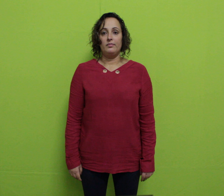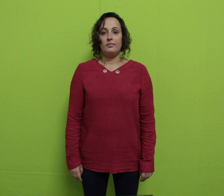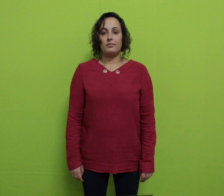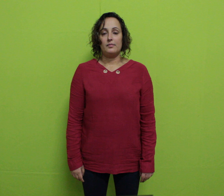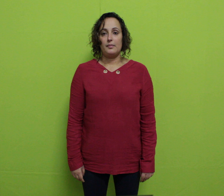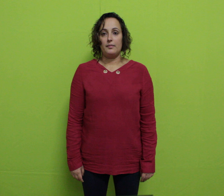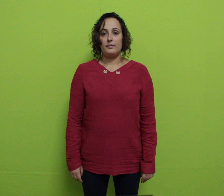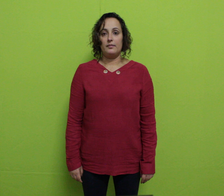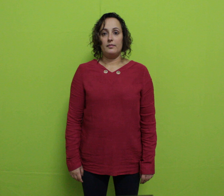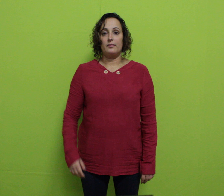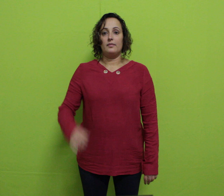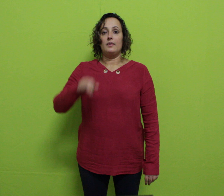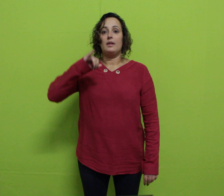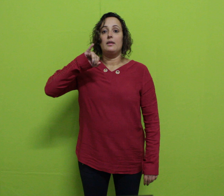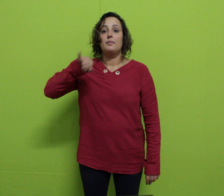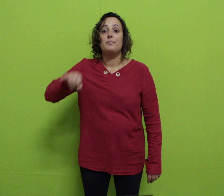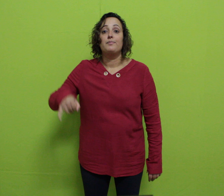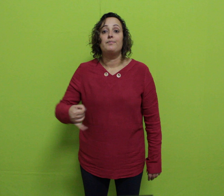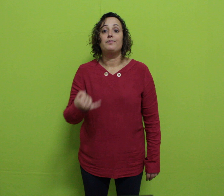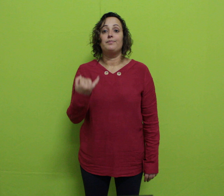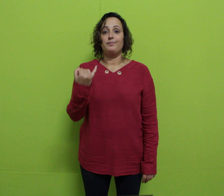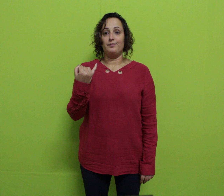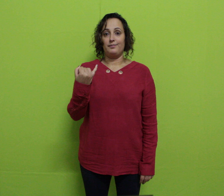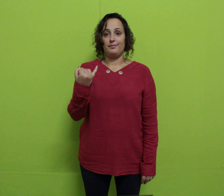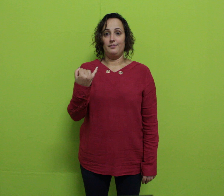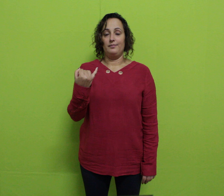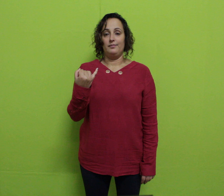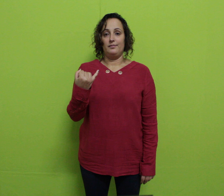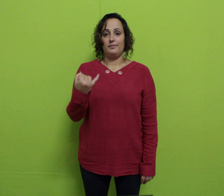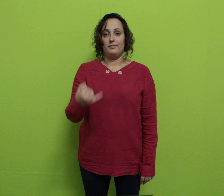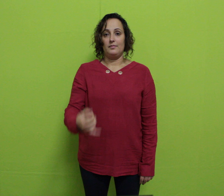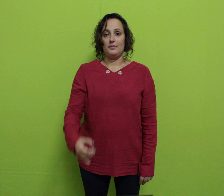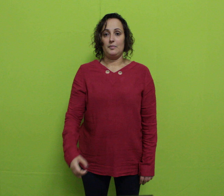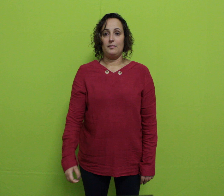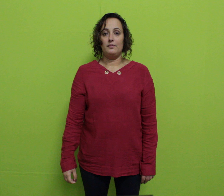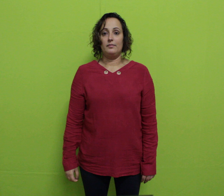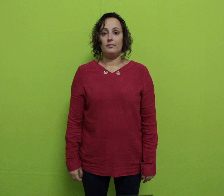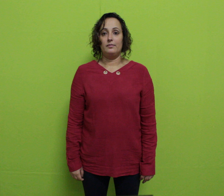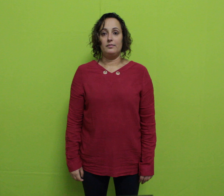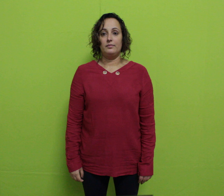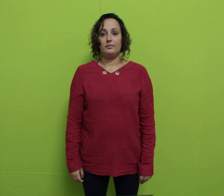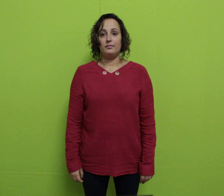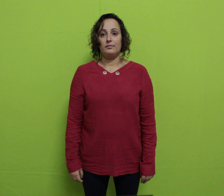aproveitar